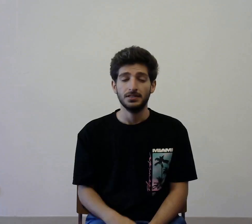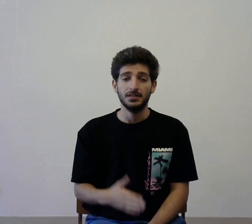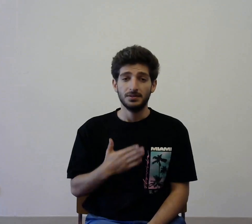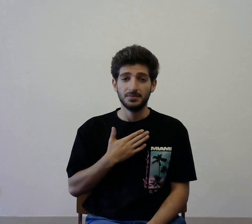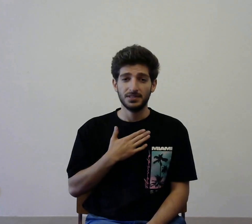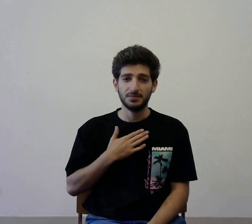mən